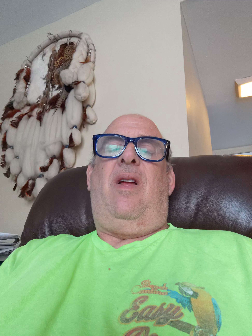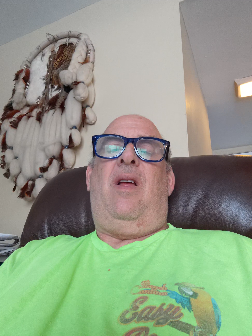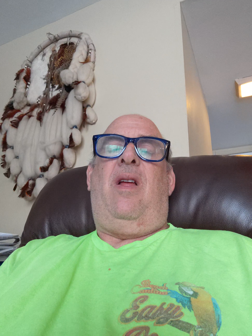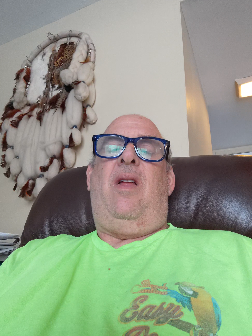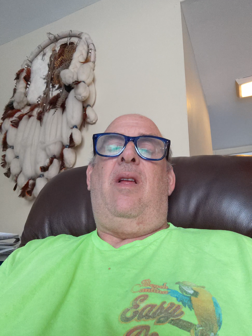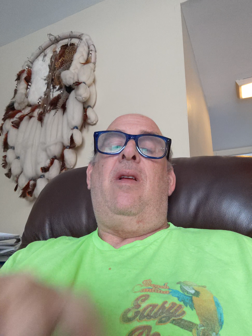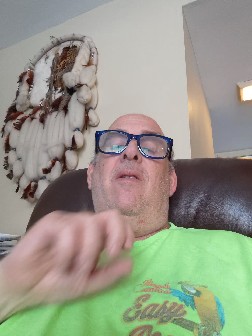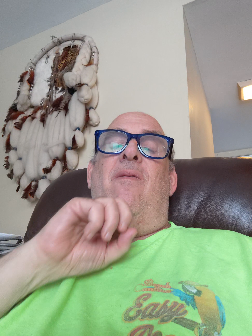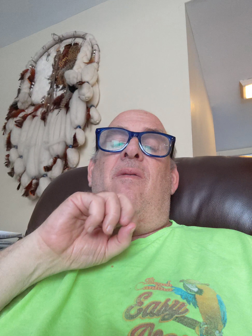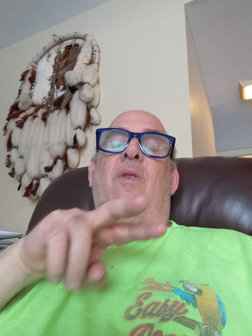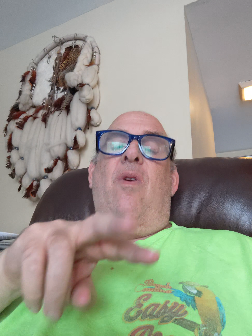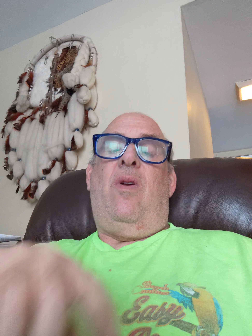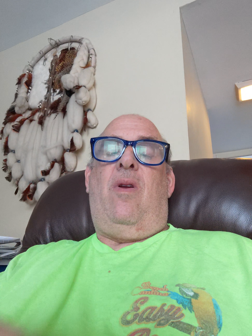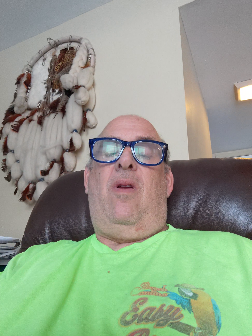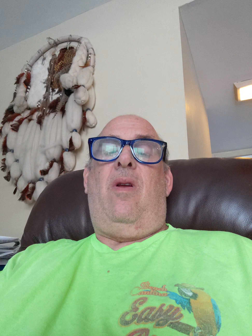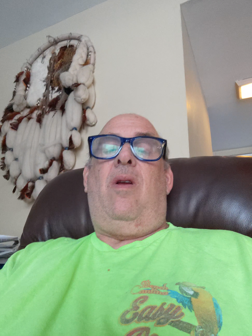frog